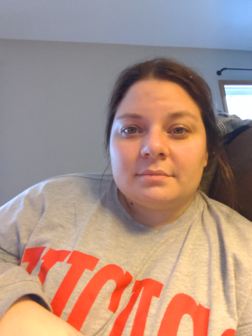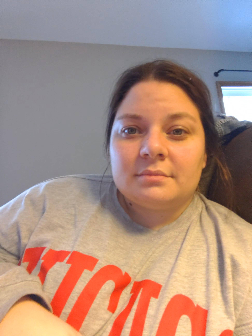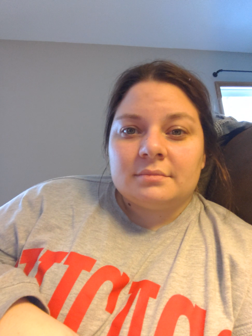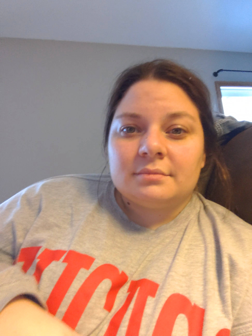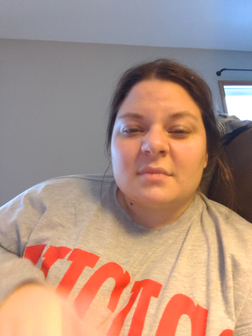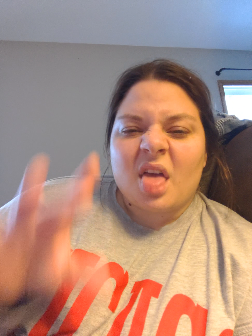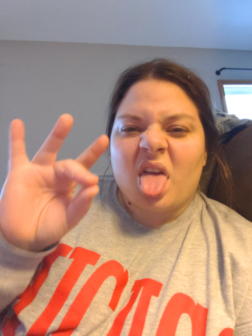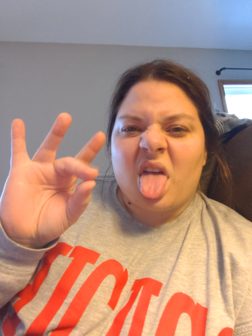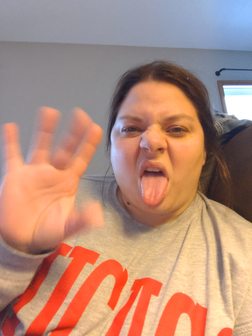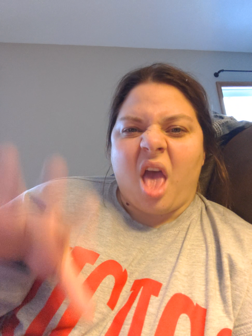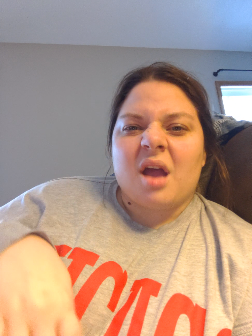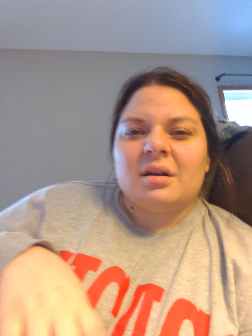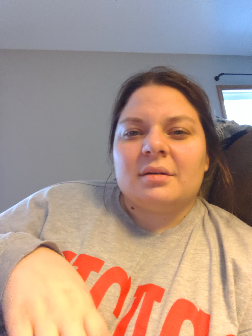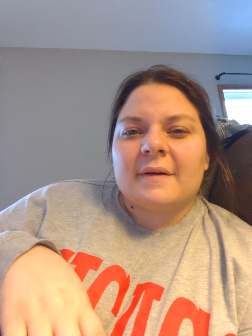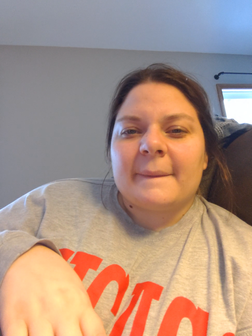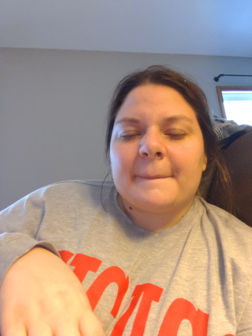yucky